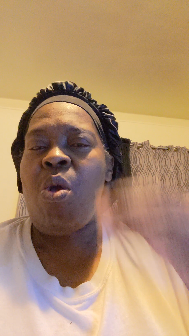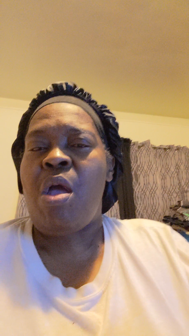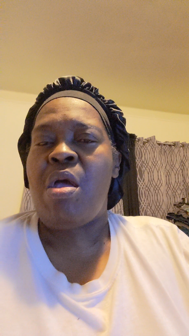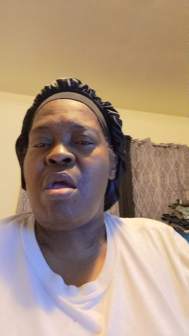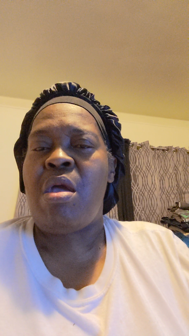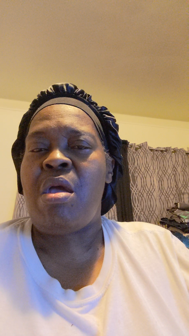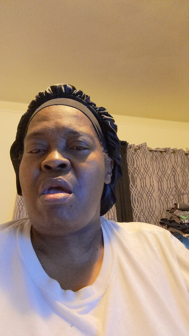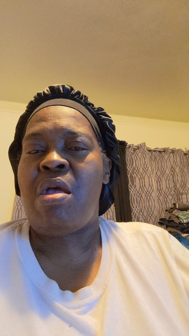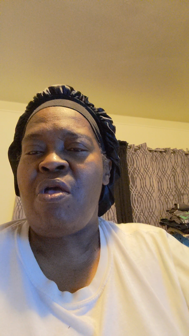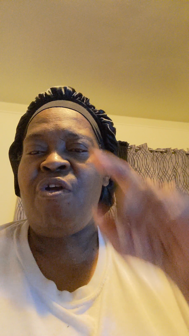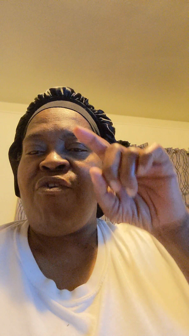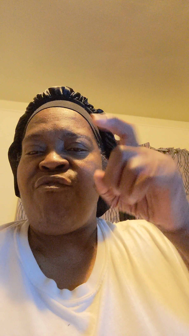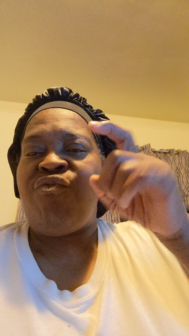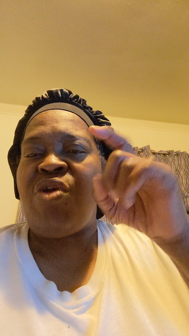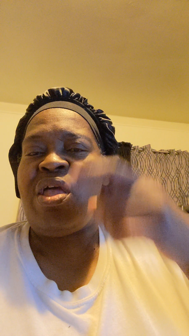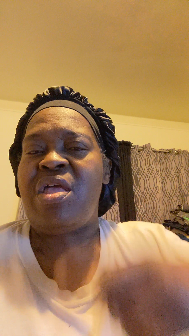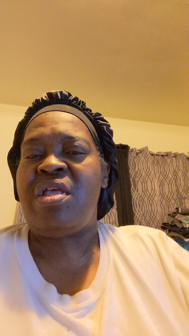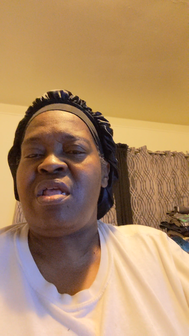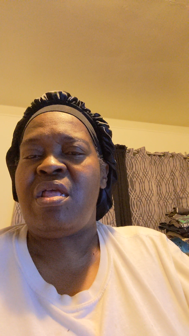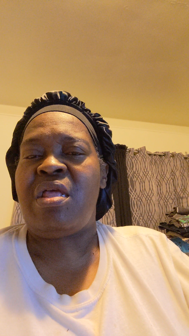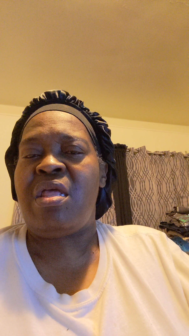friend